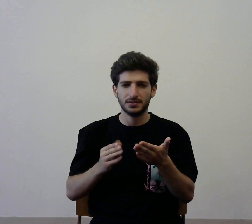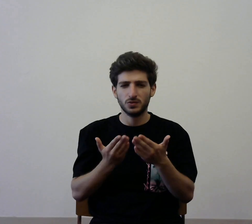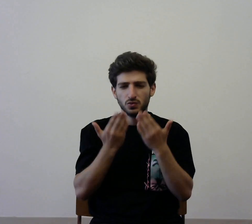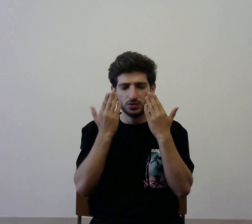oxumaq